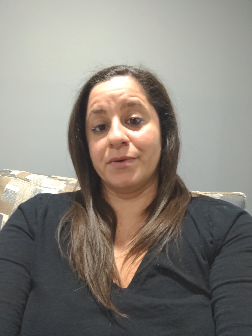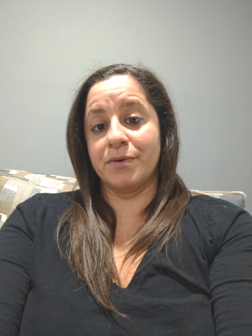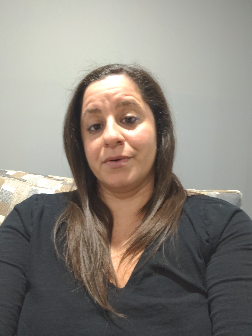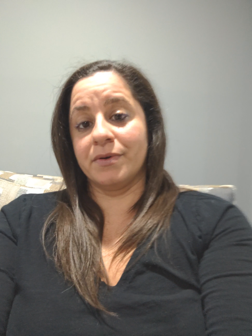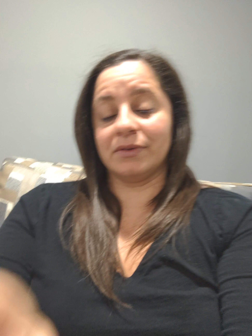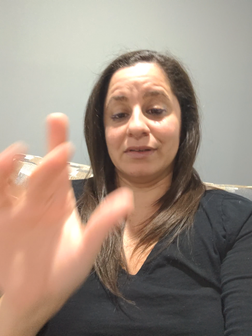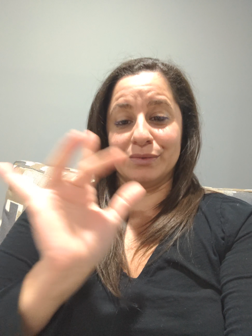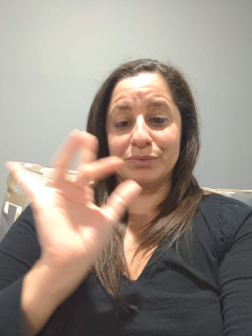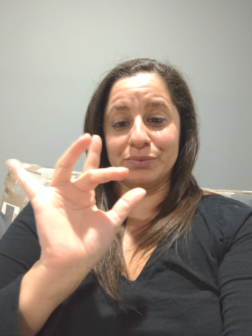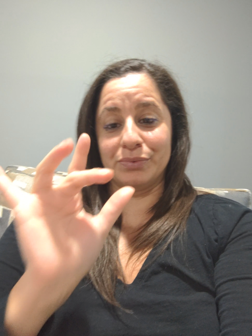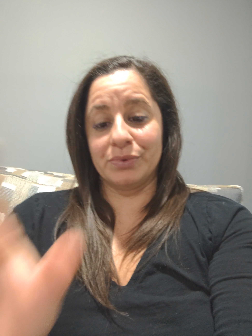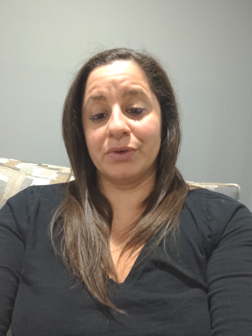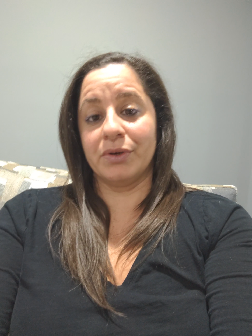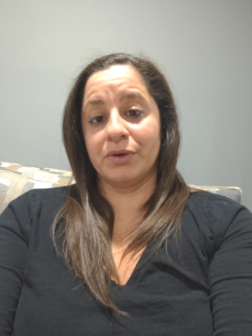yucky